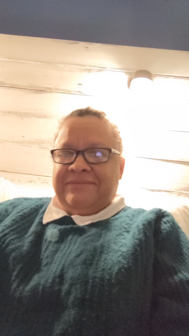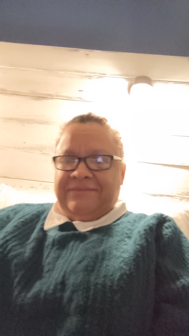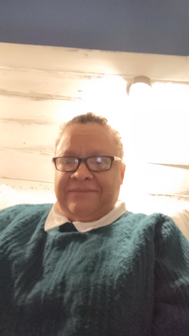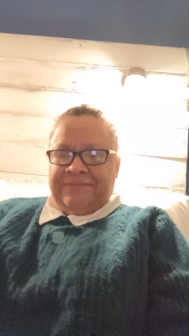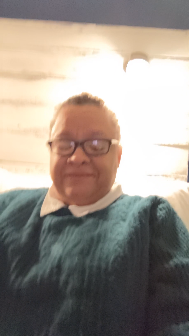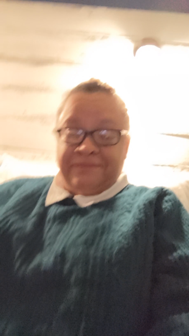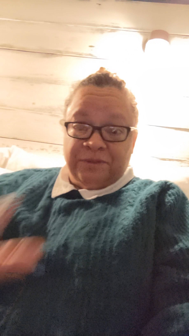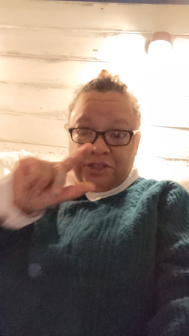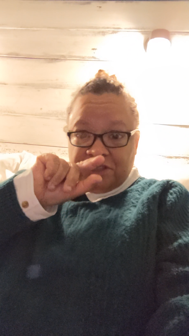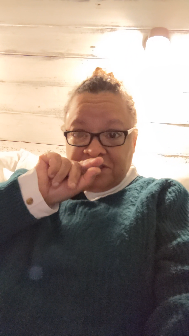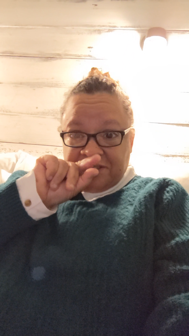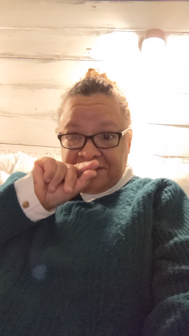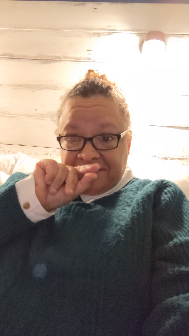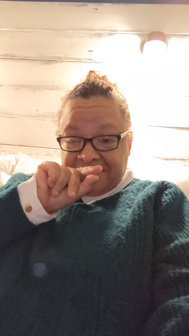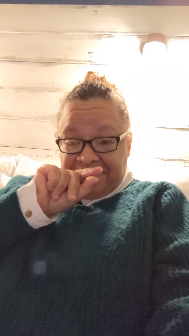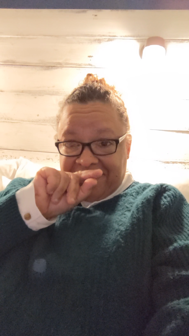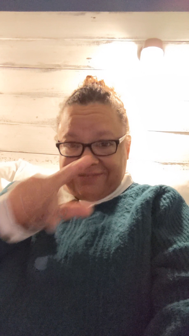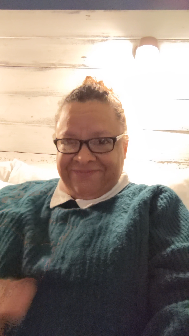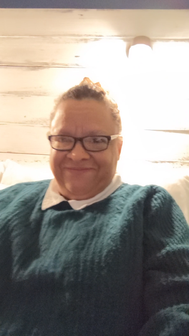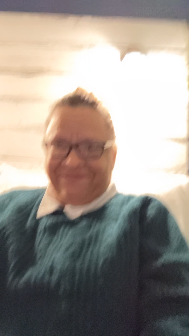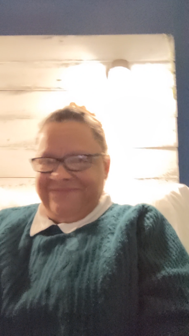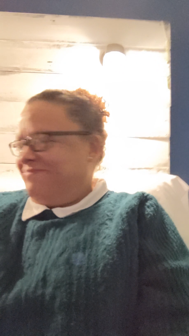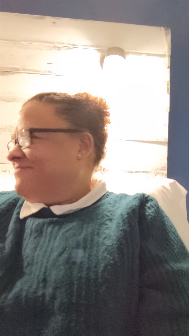chicken